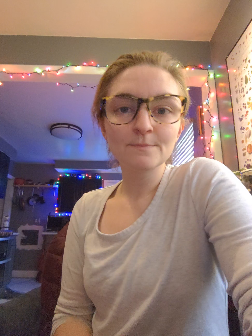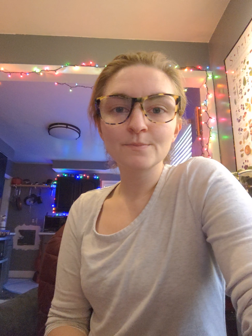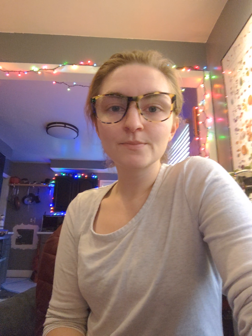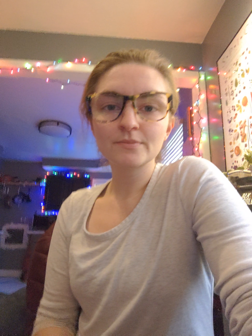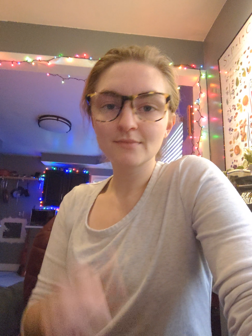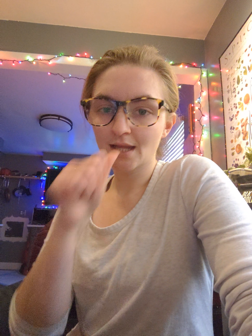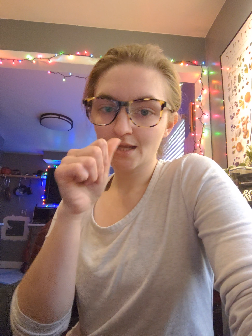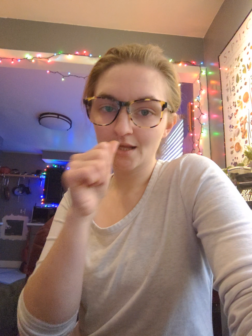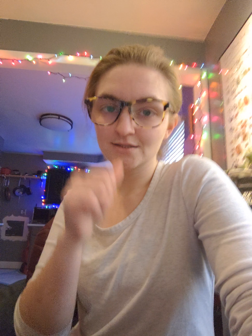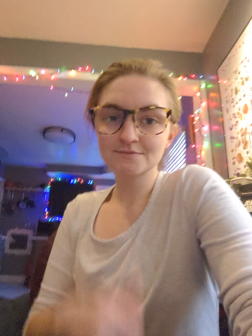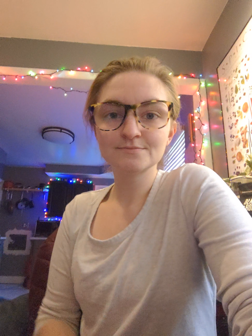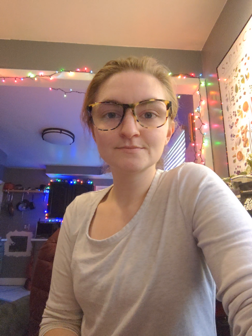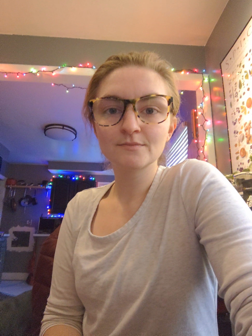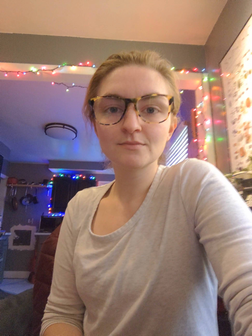nuts